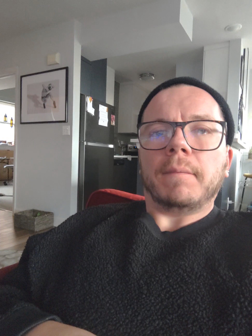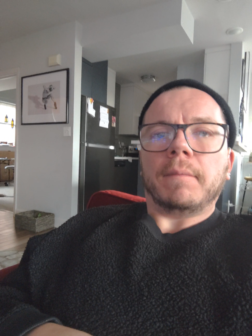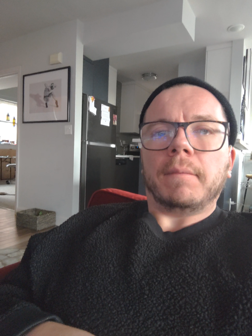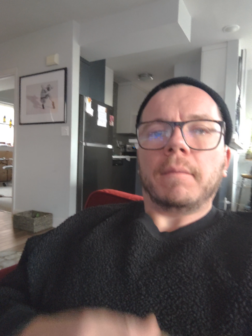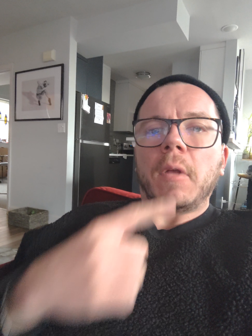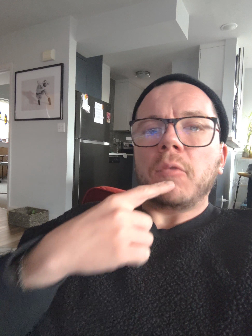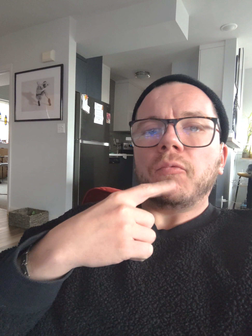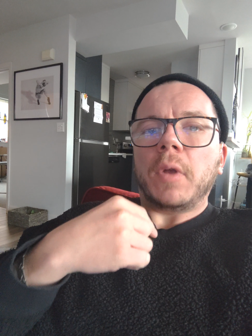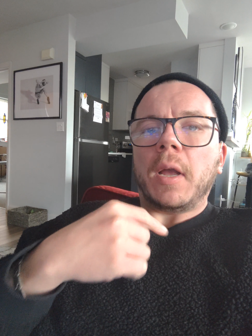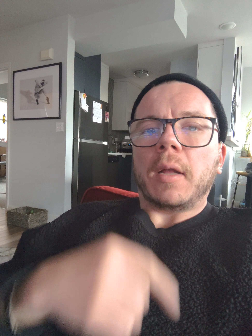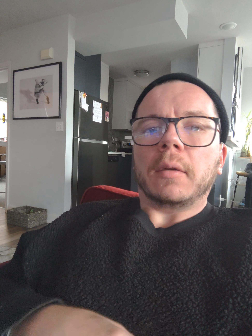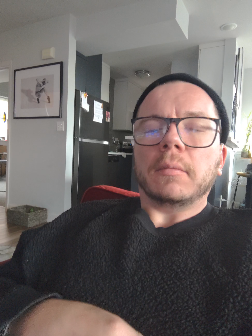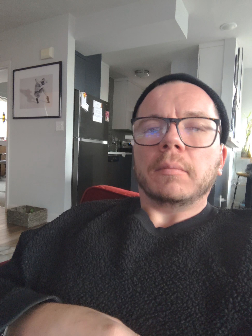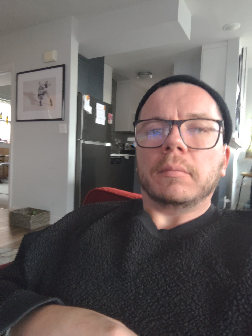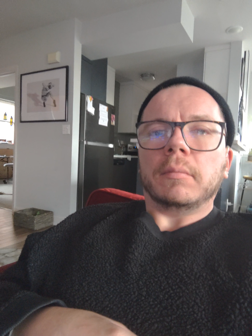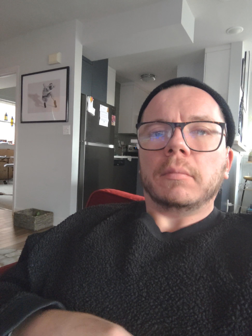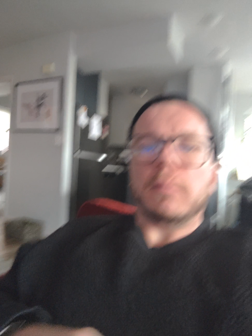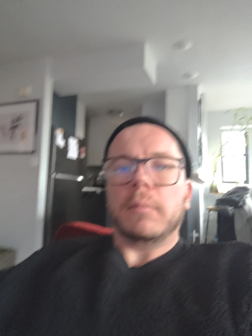red